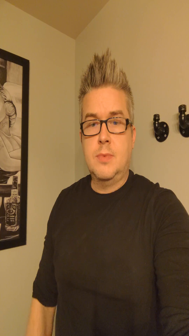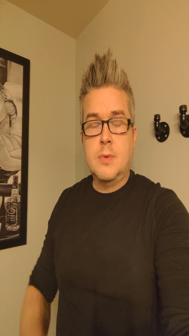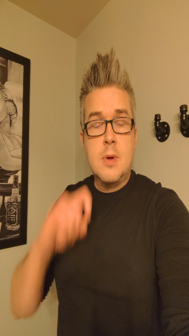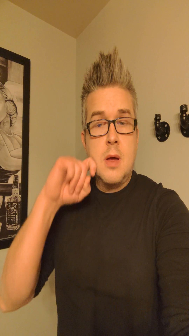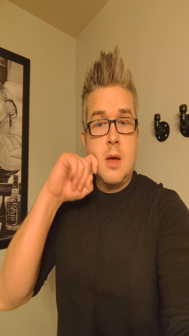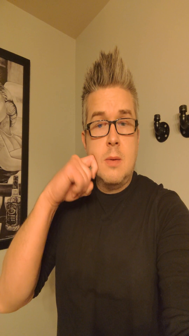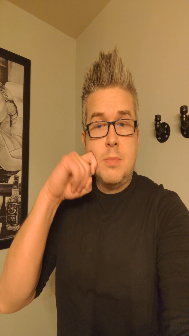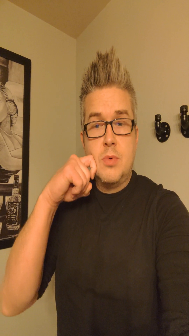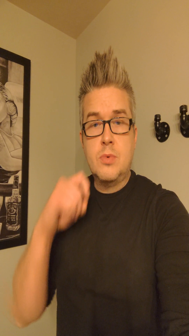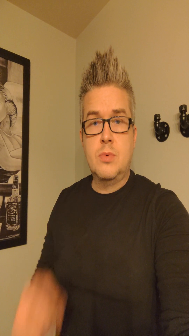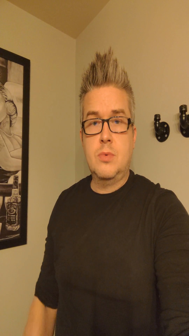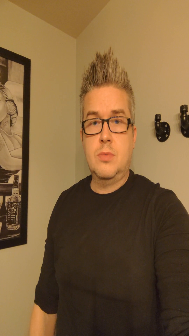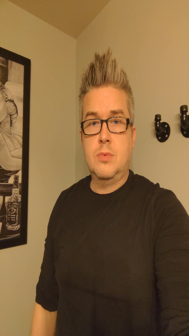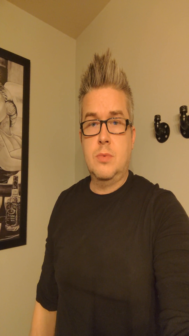apple